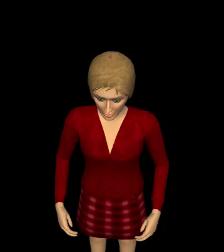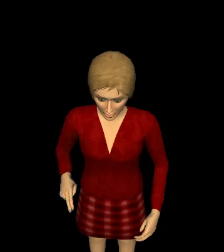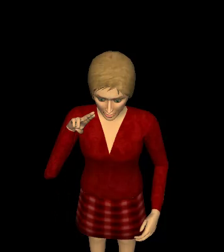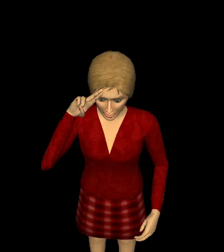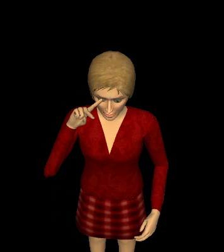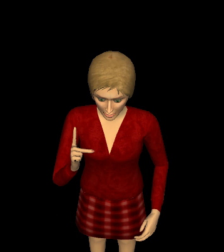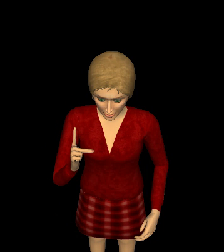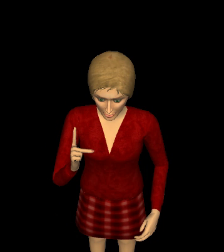عادة